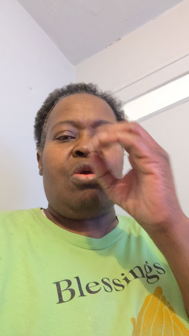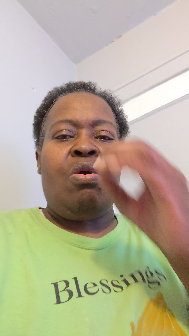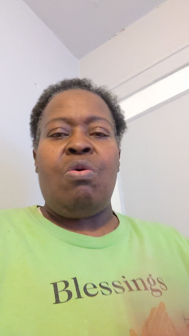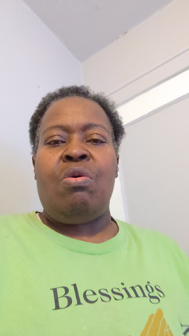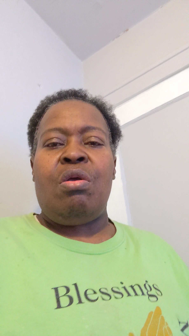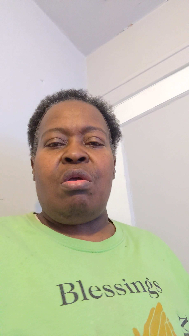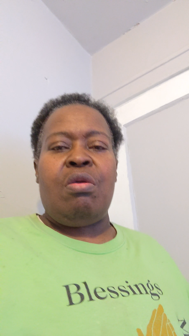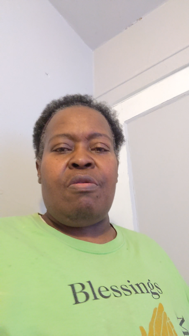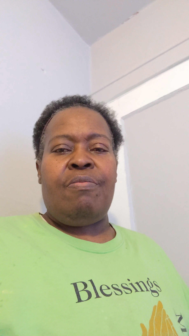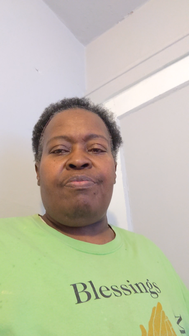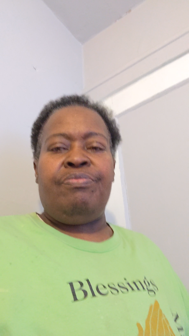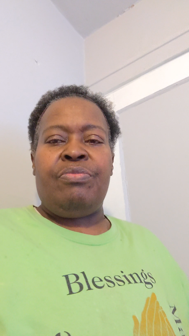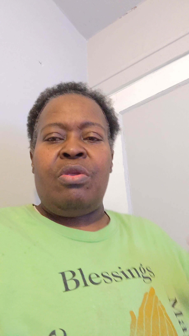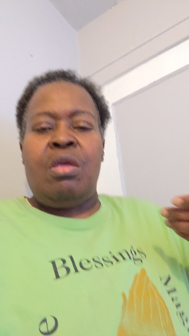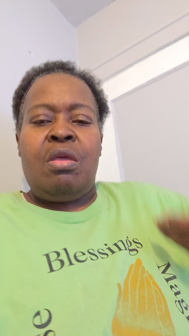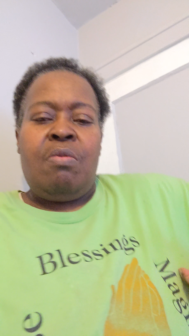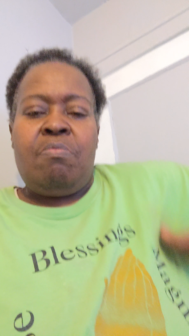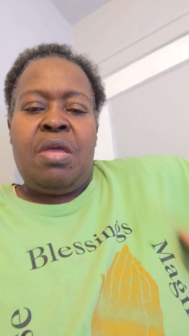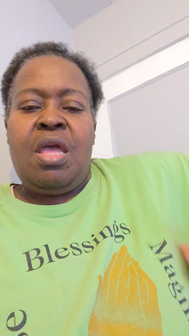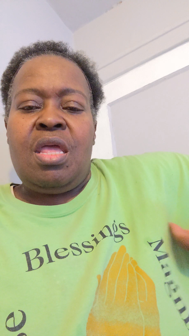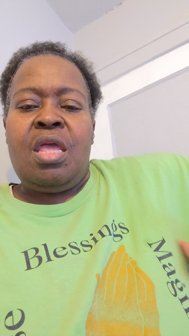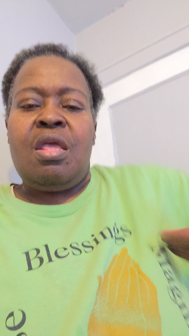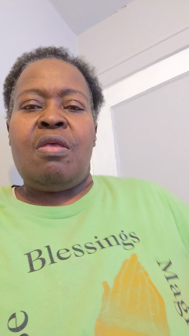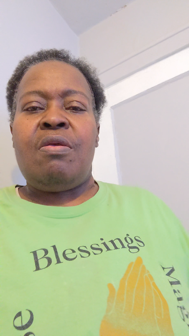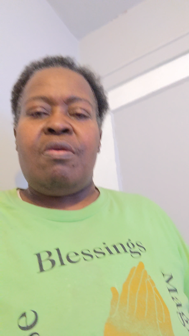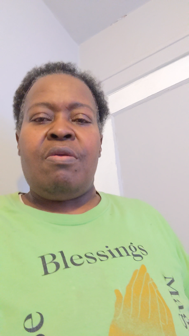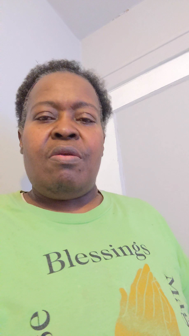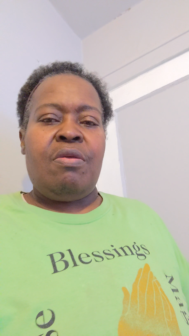monkey